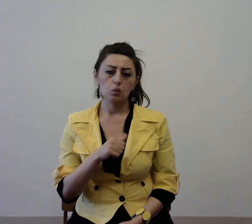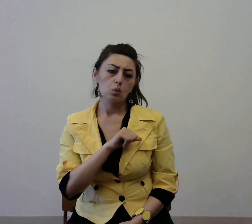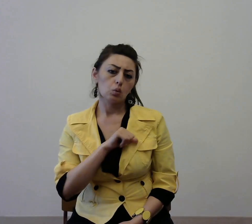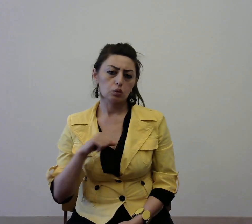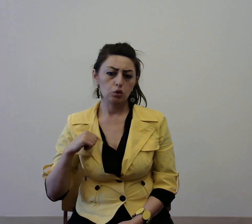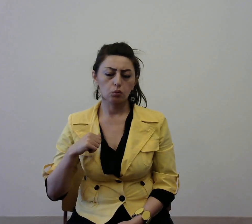özümü